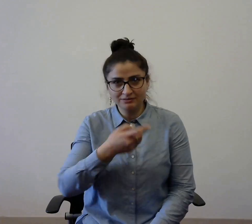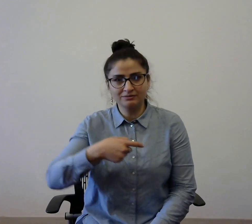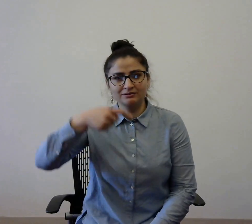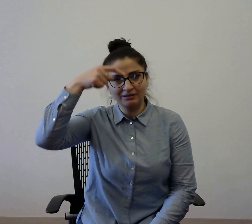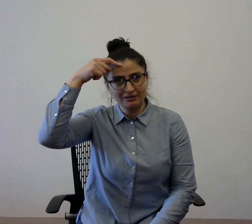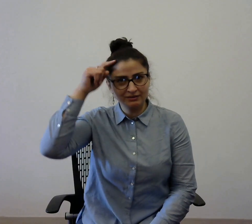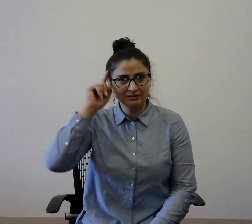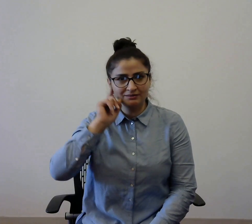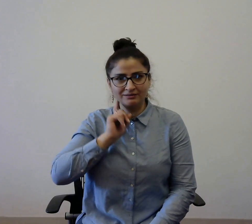azərbaycan